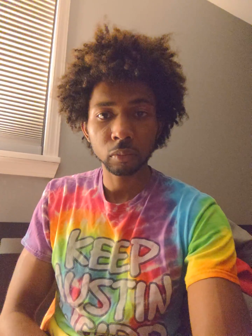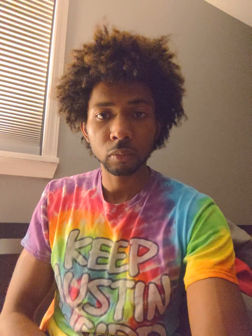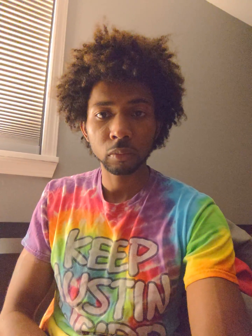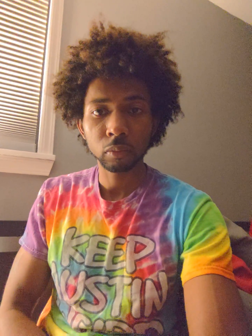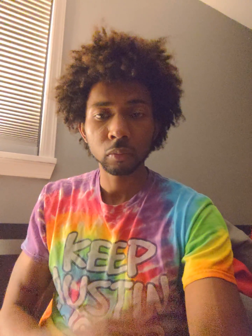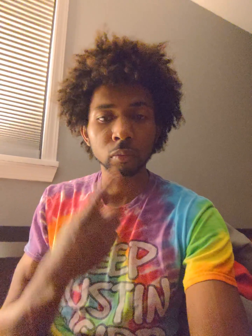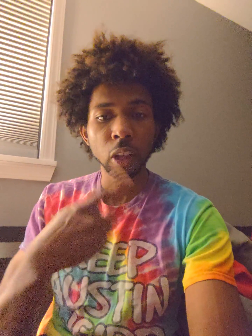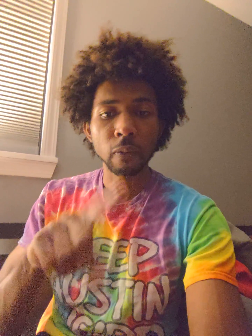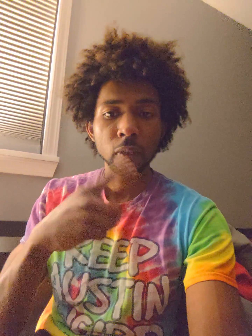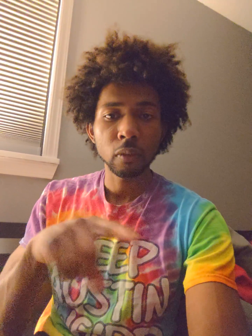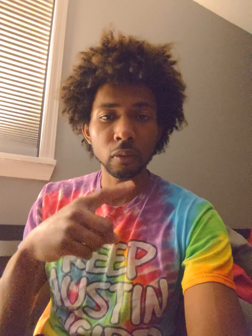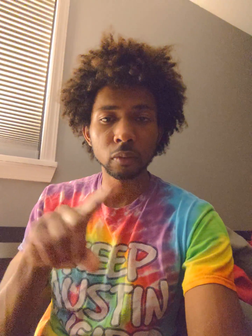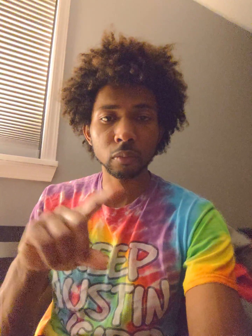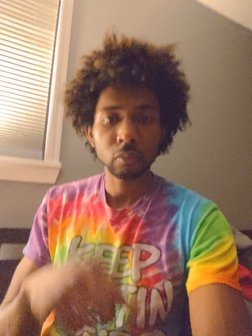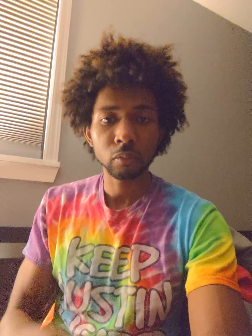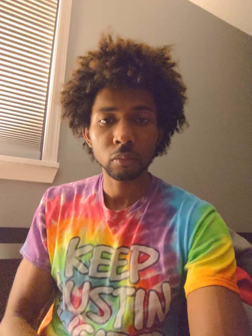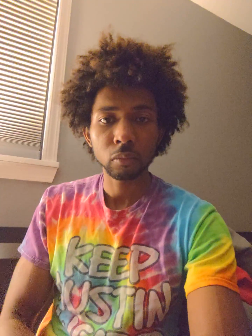knife